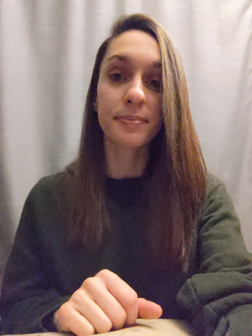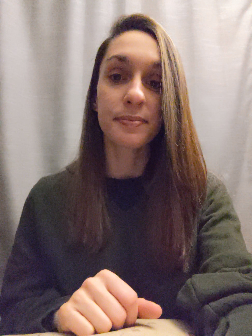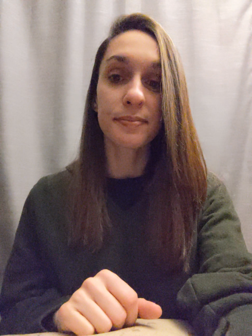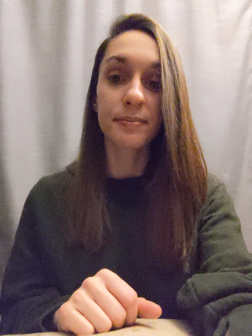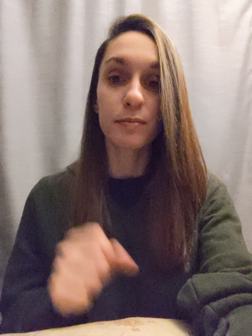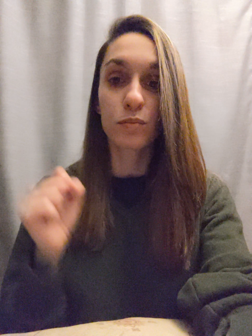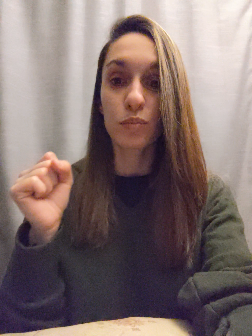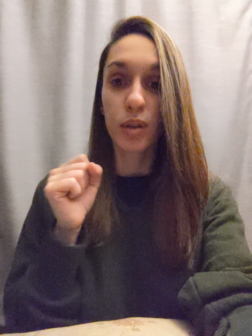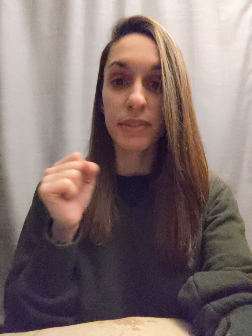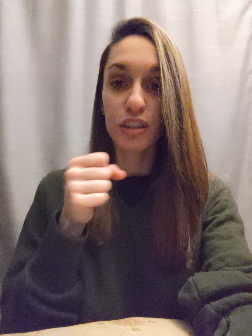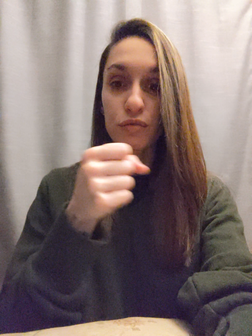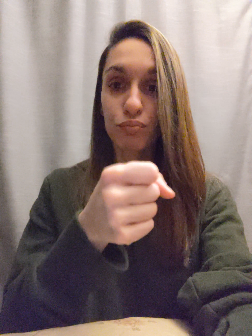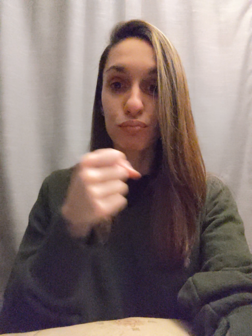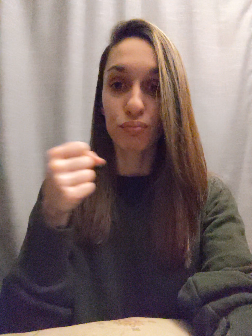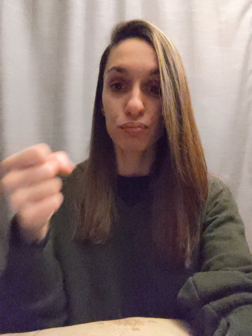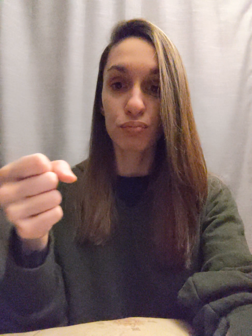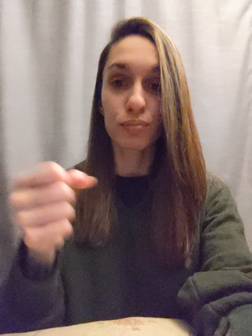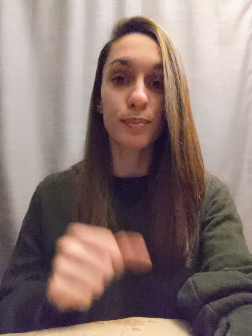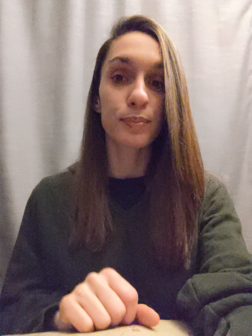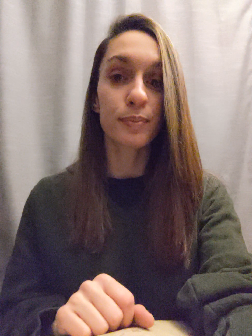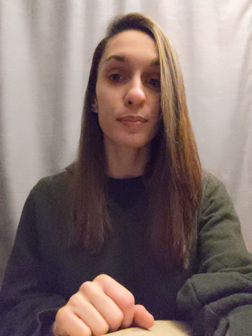refrigerator